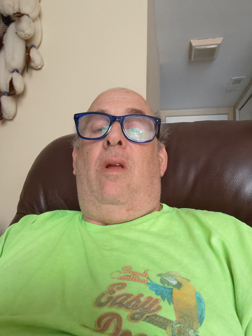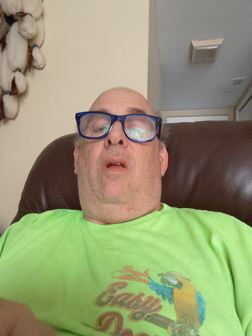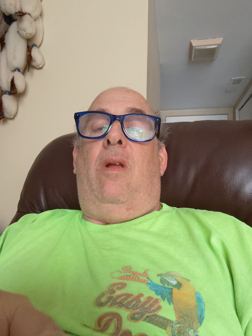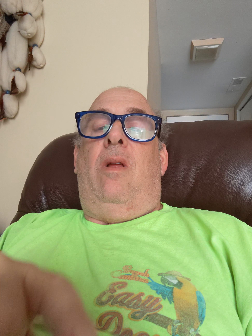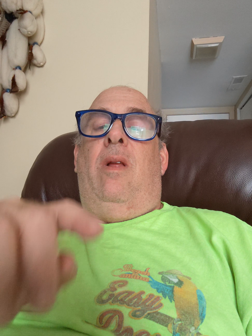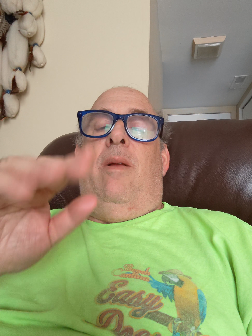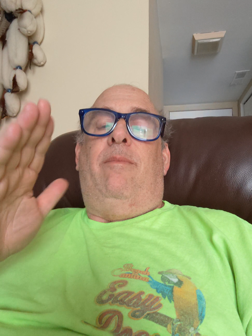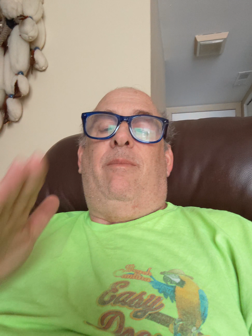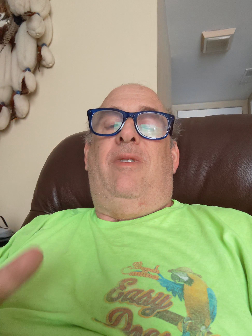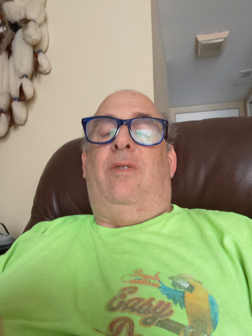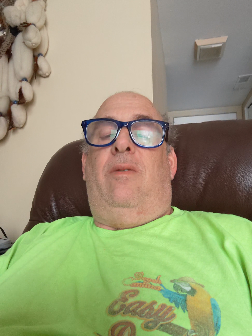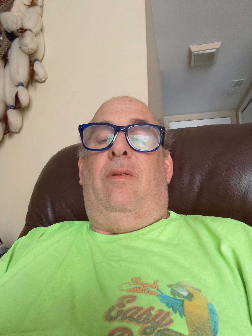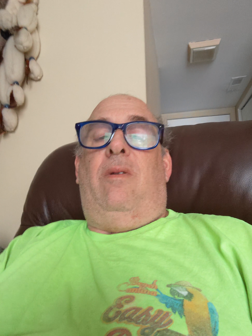beside